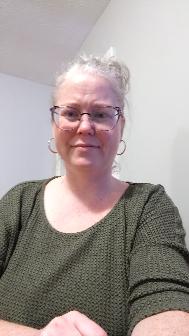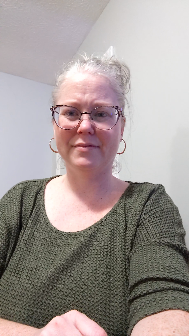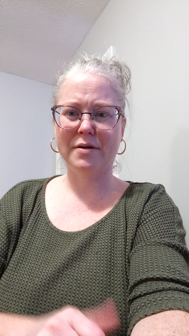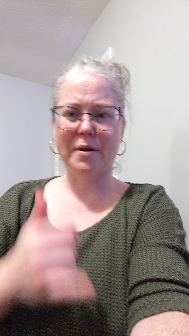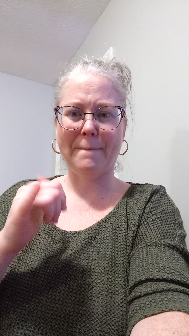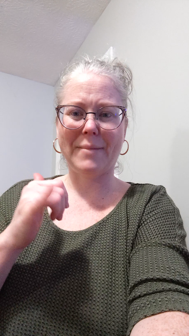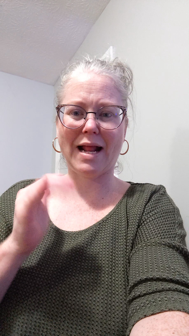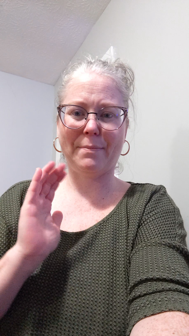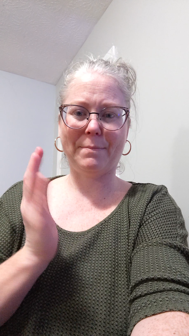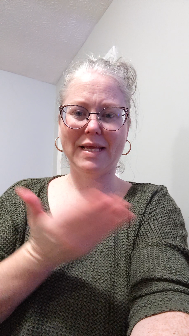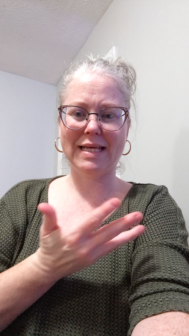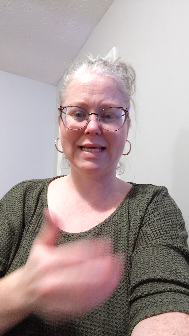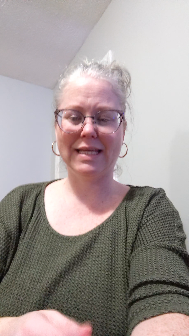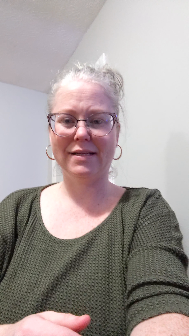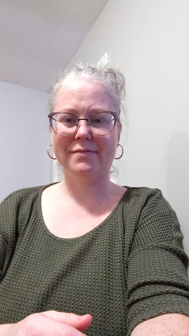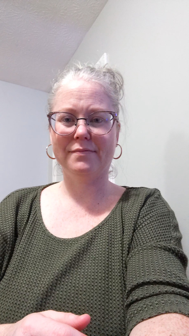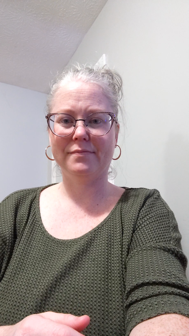playpen